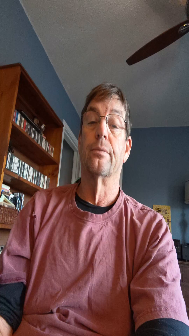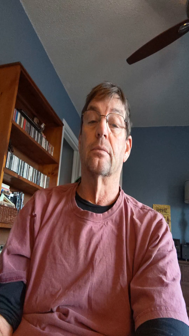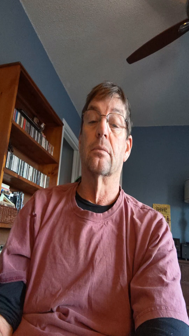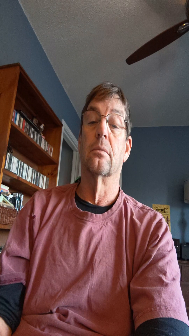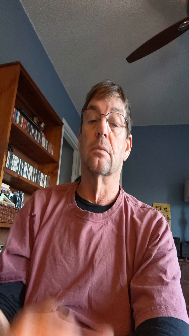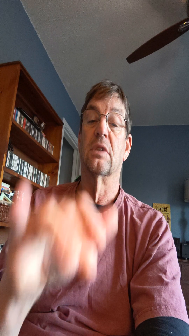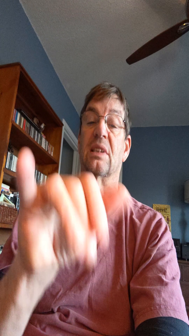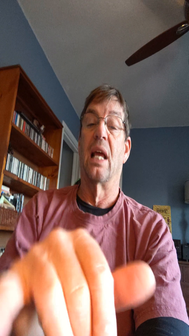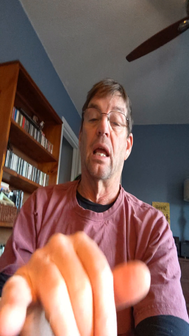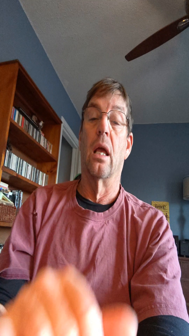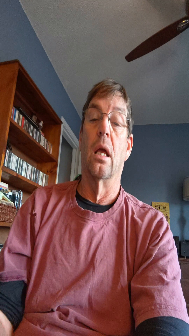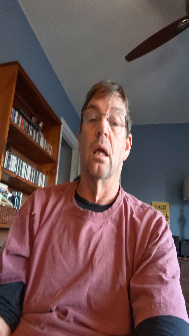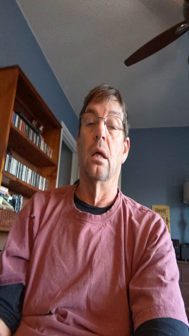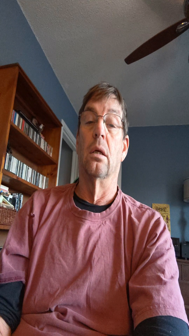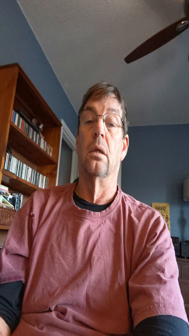stay